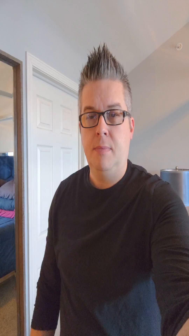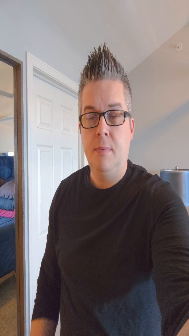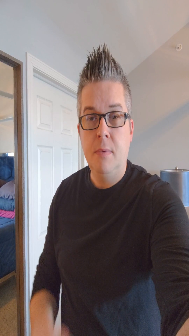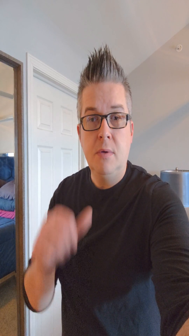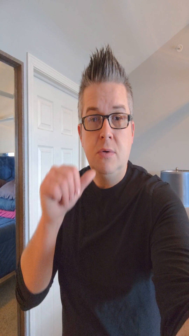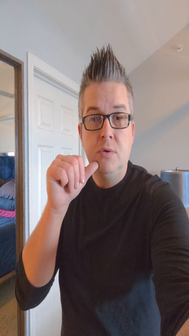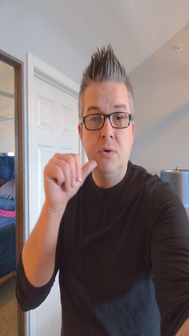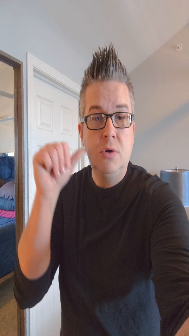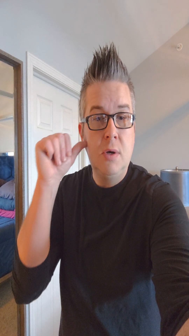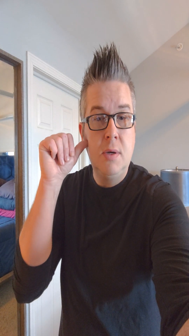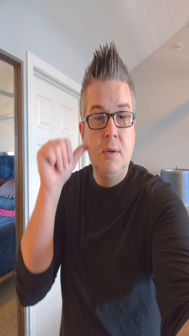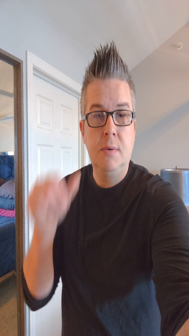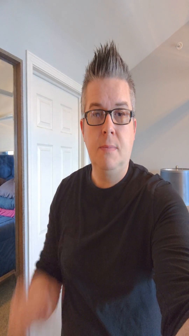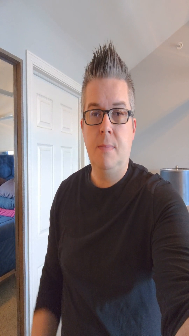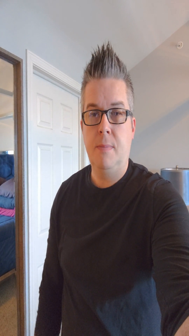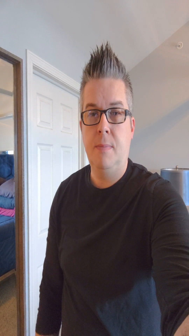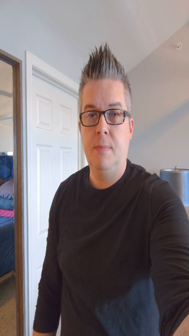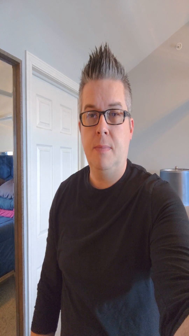yesterday